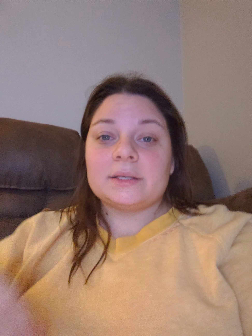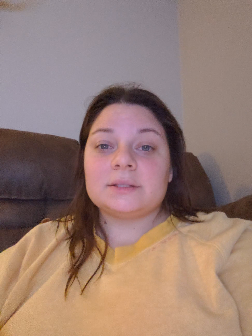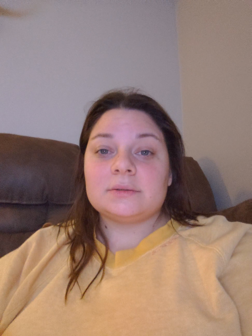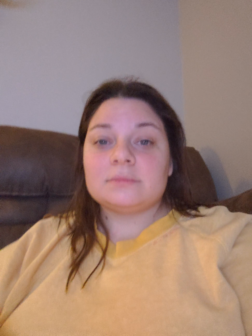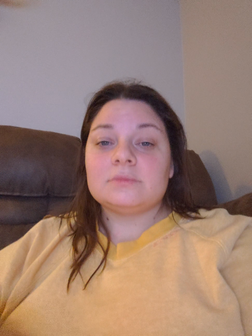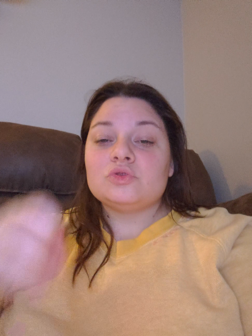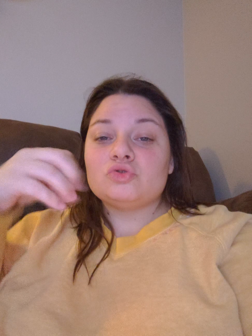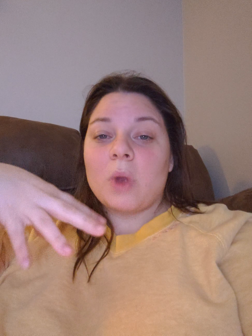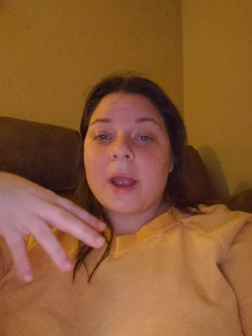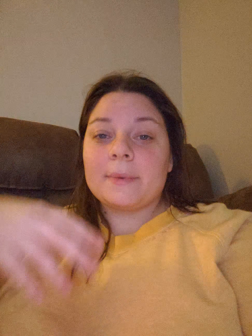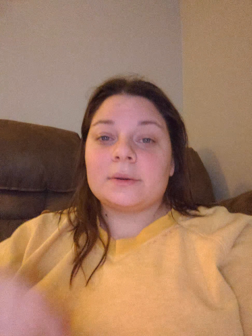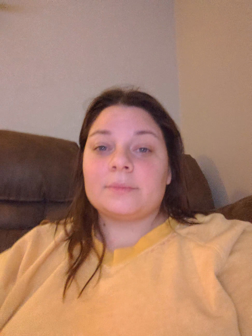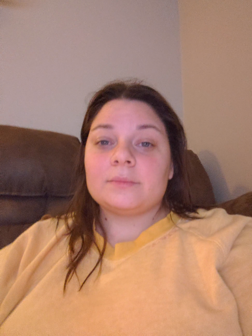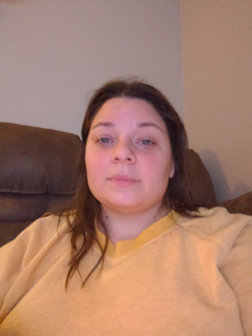drop